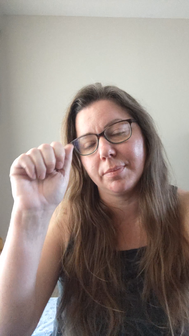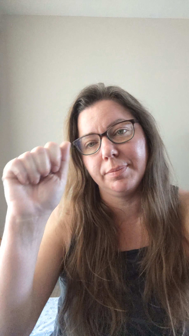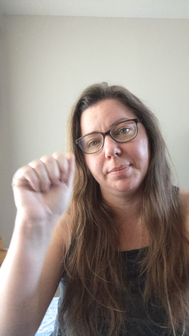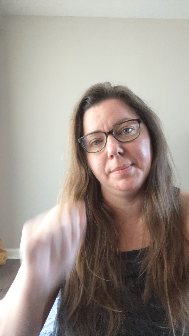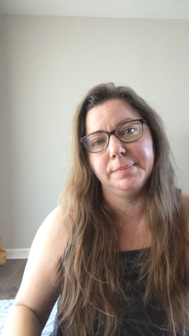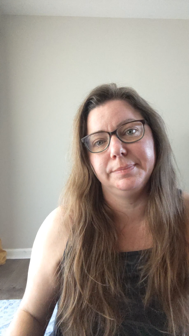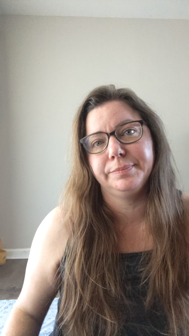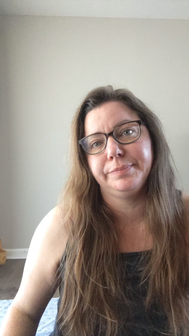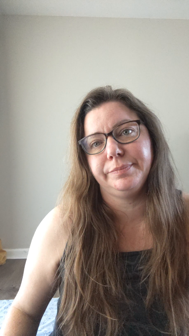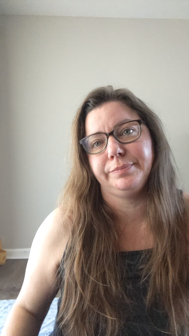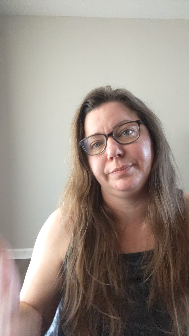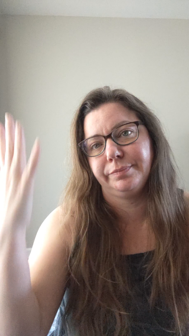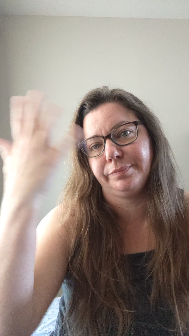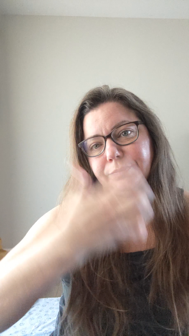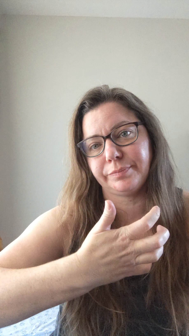dark